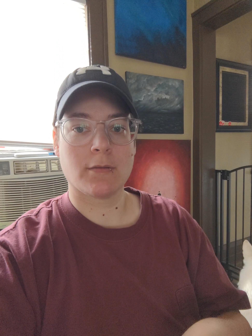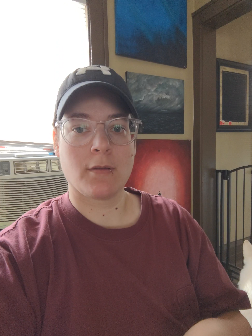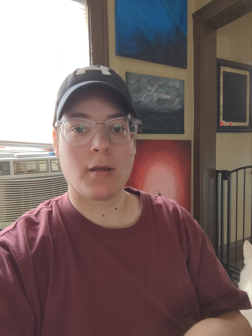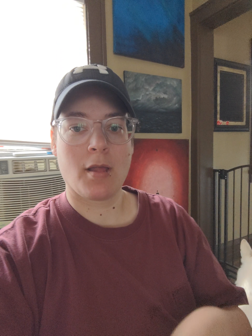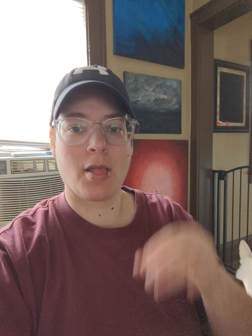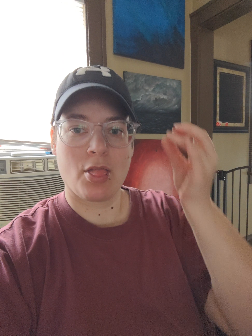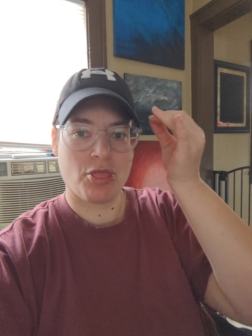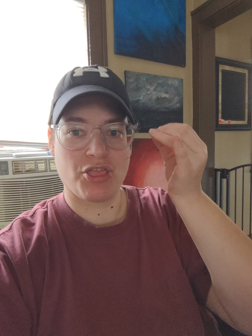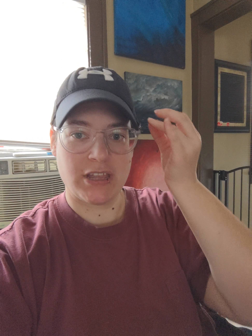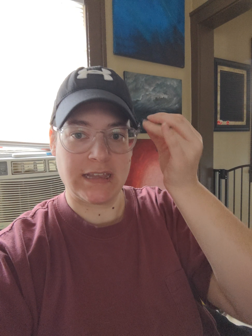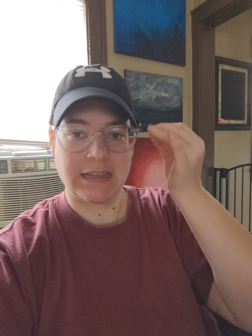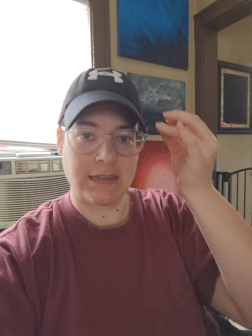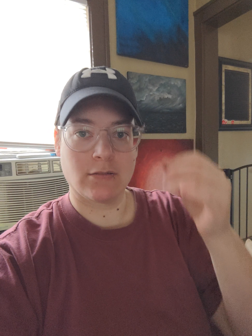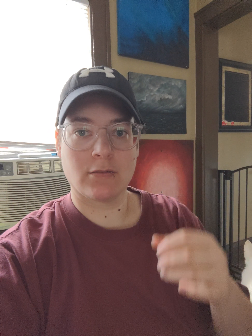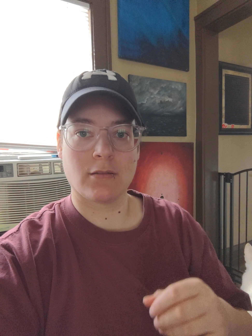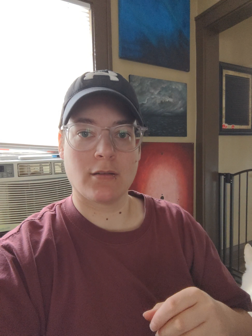think